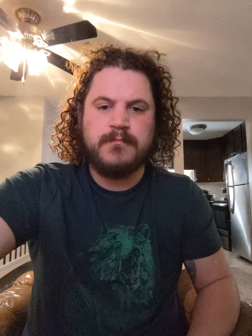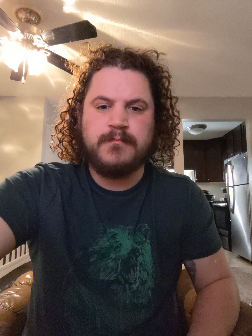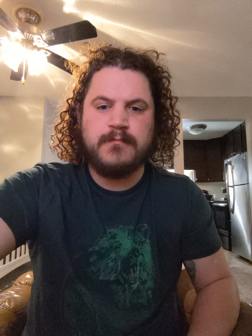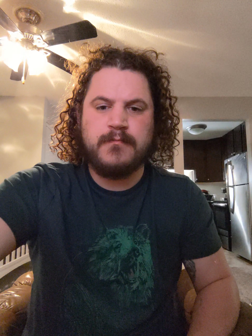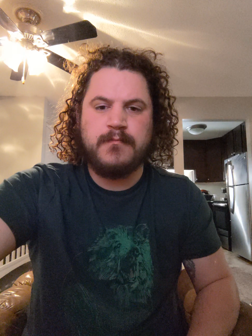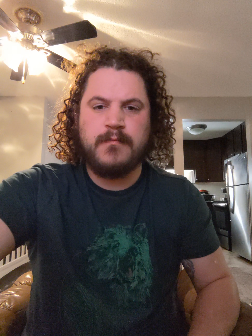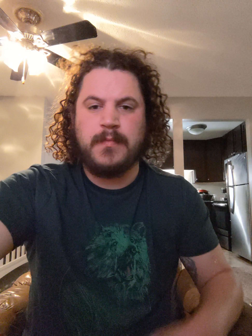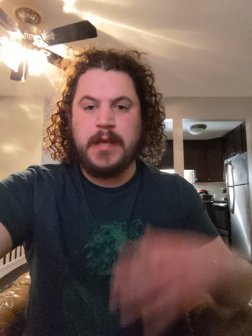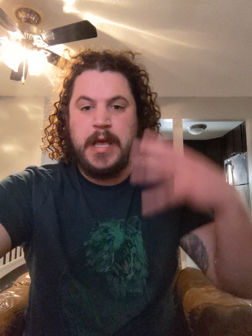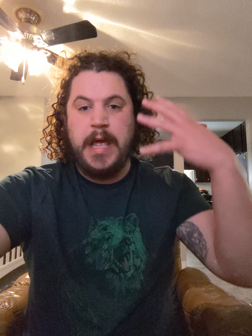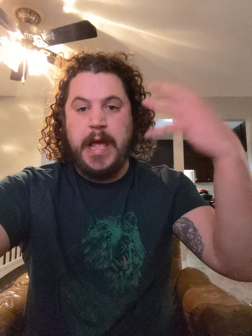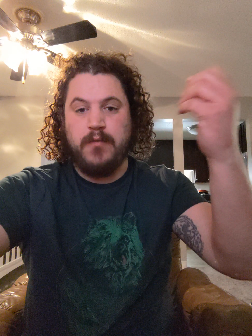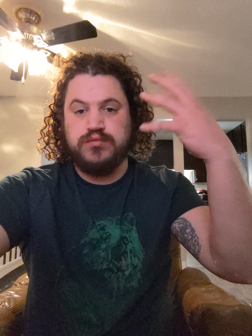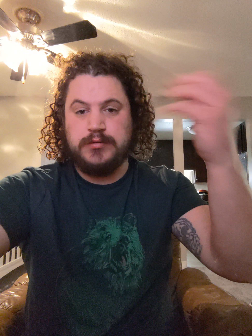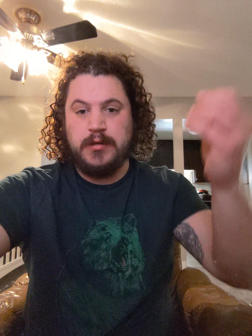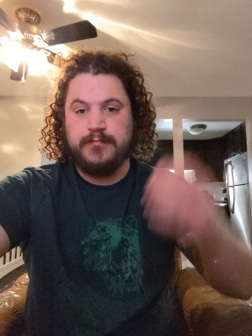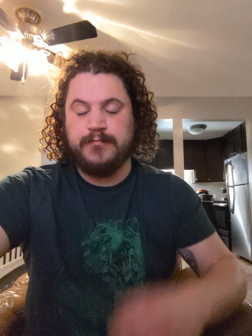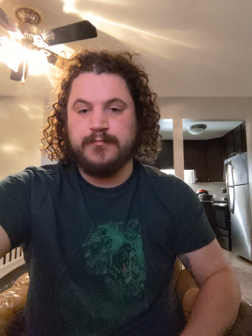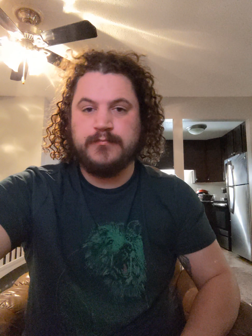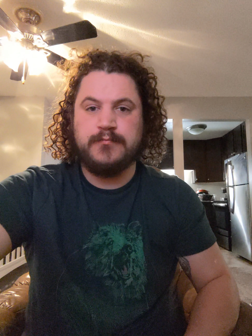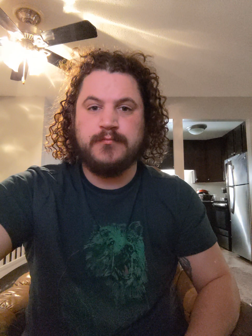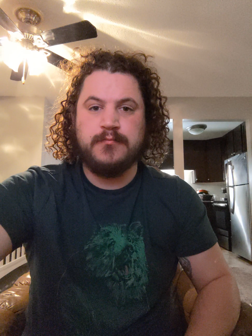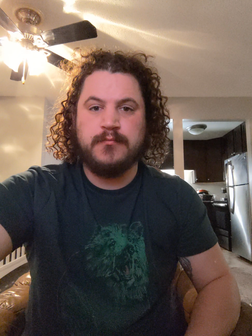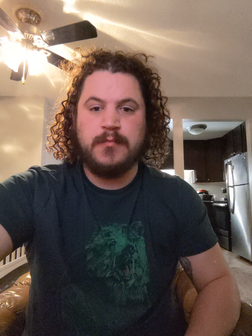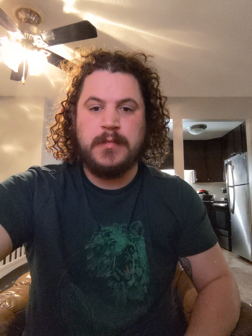outside